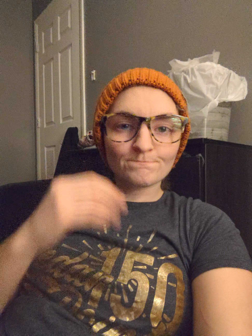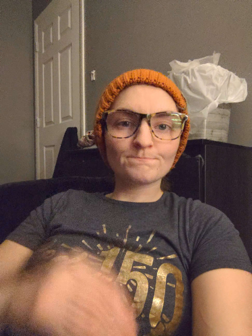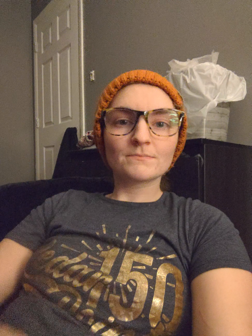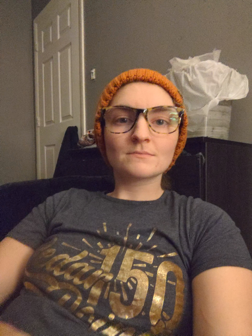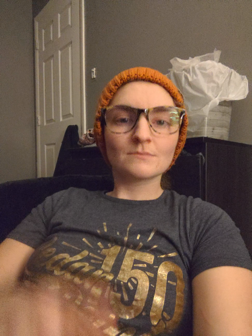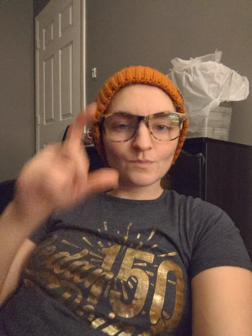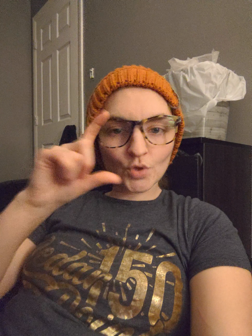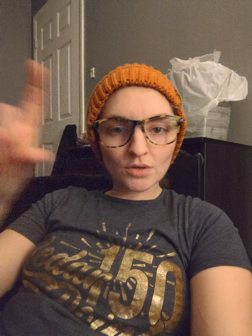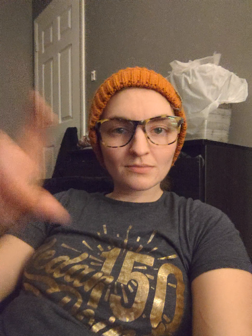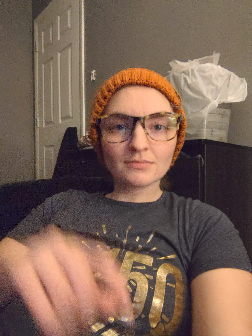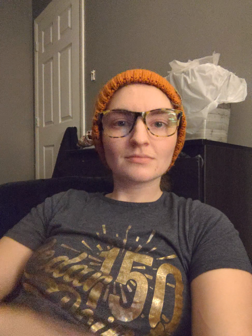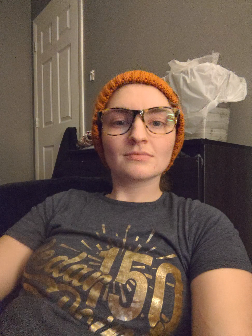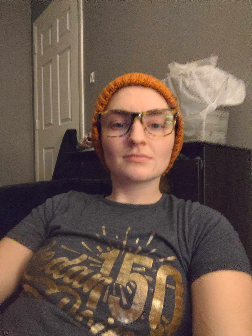moon